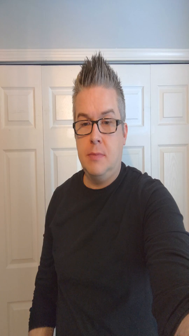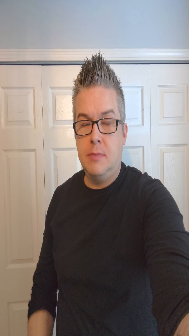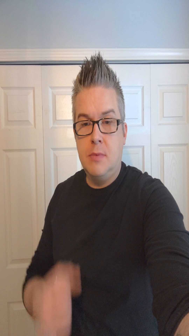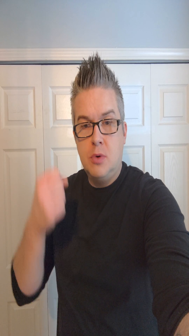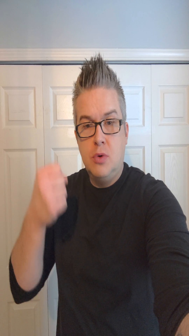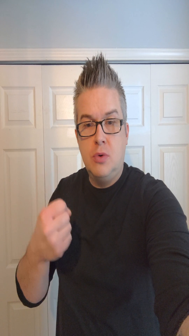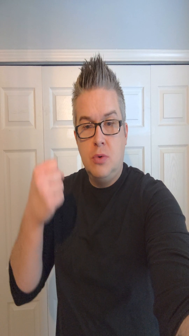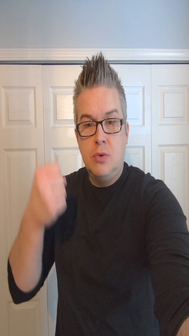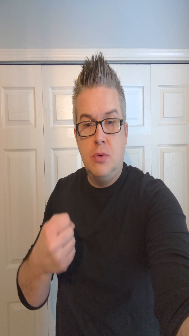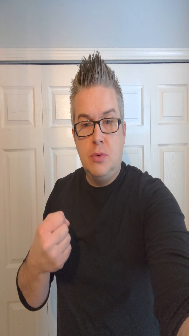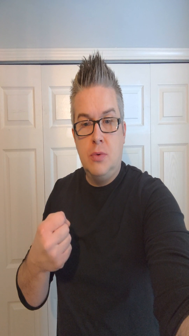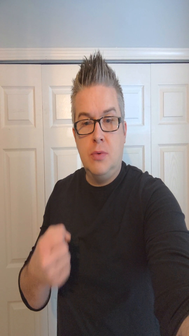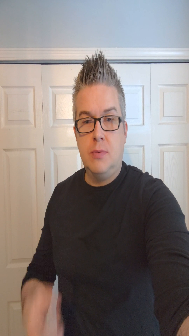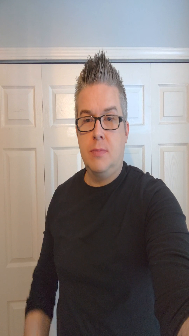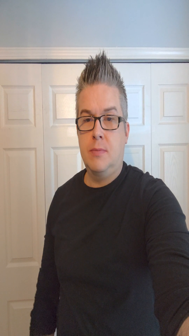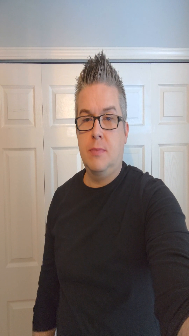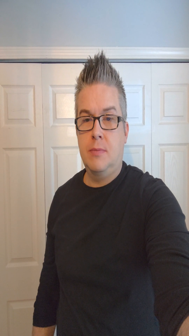car